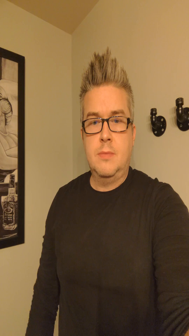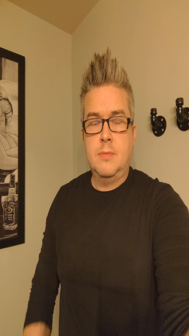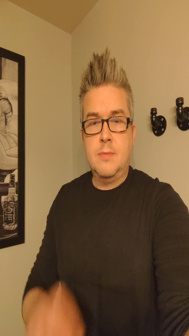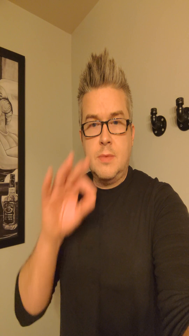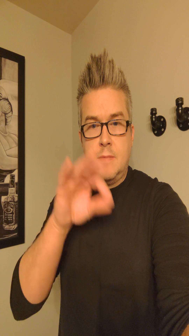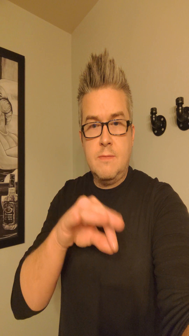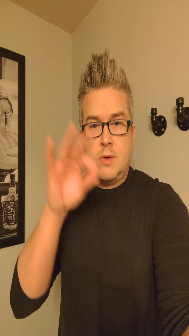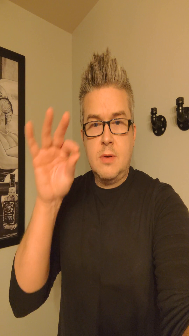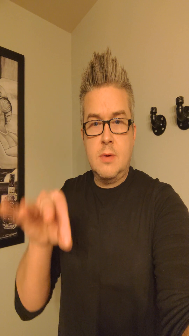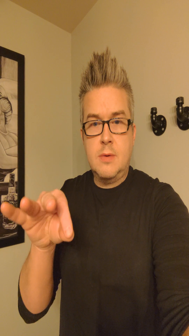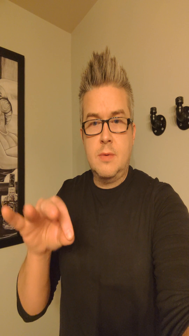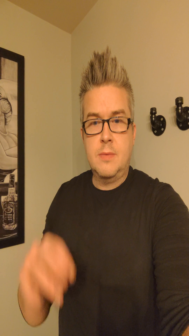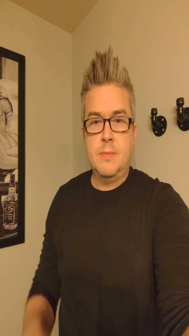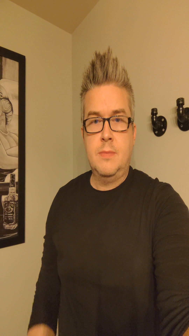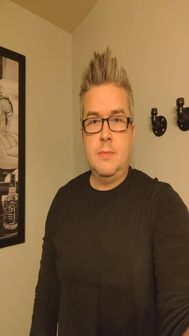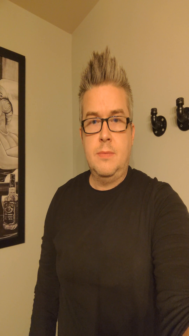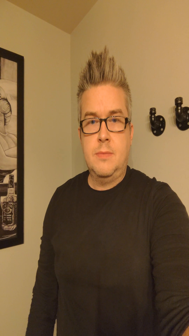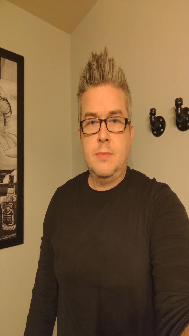french fries